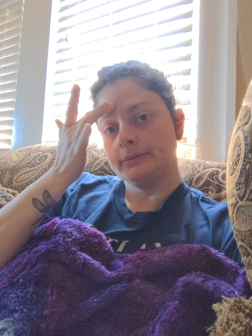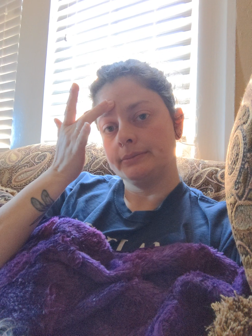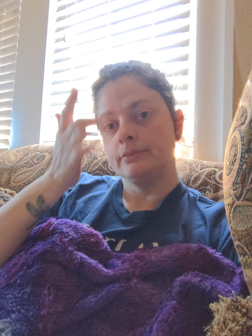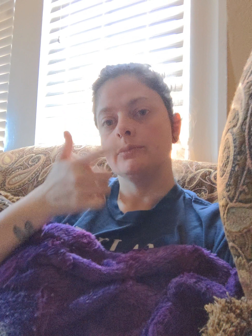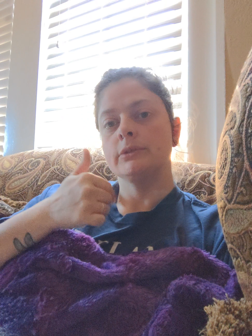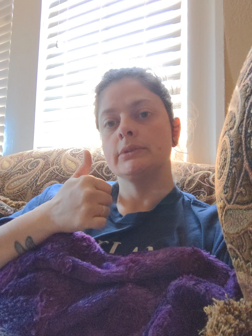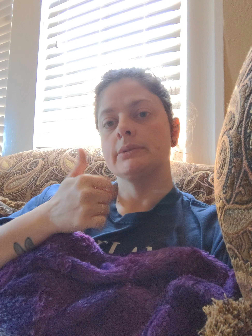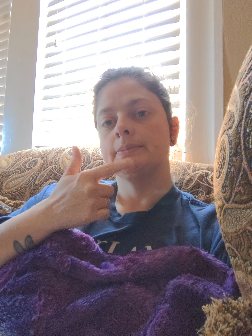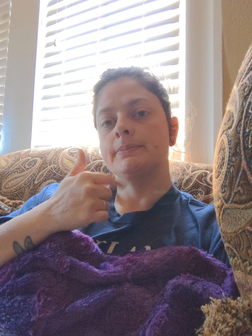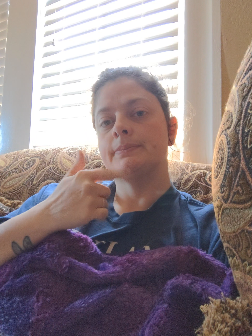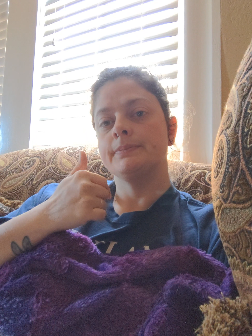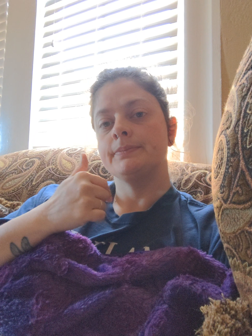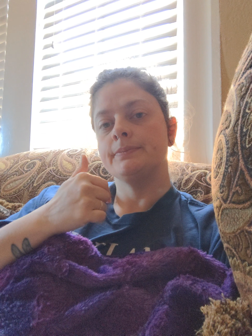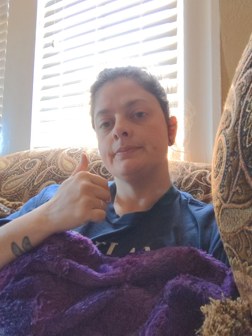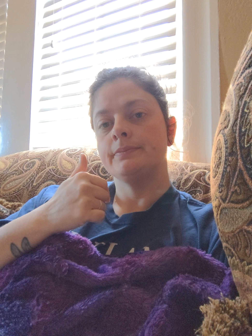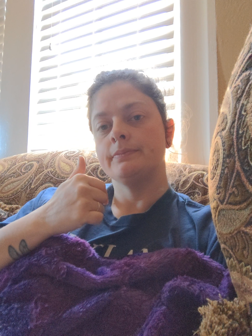red